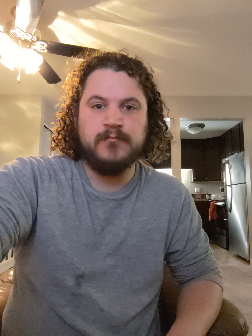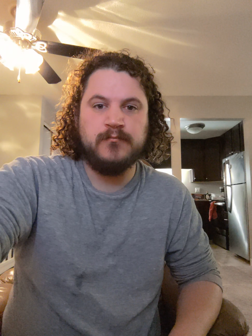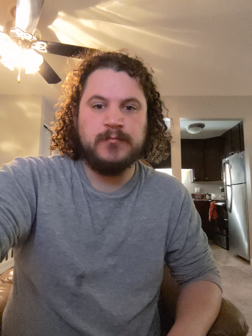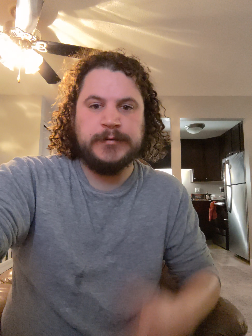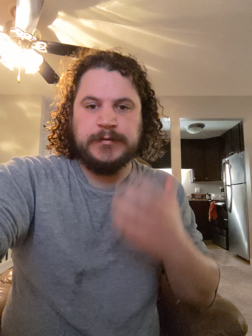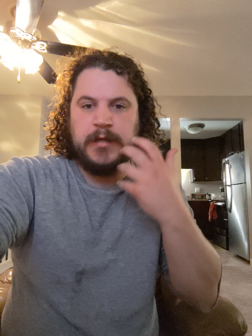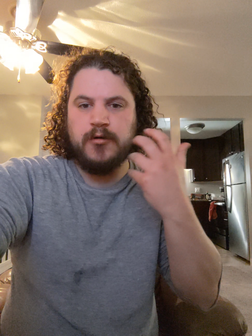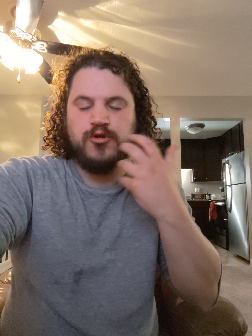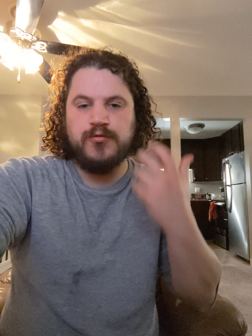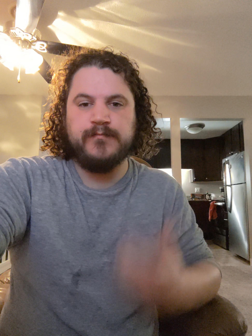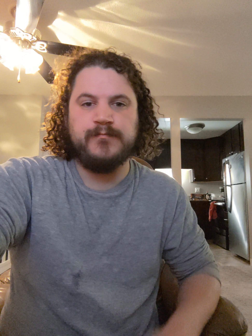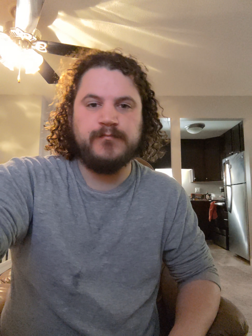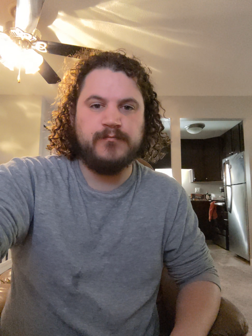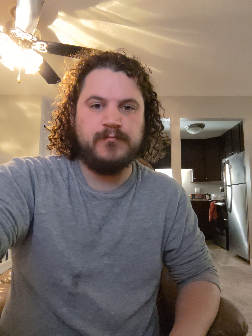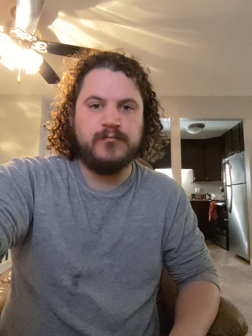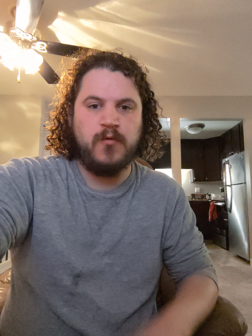tiger